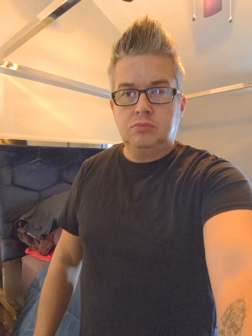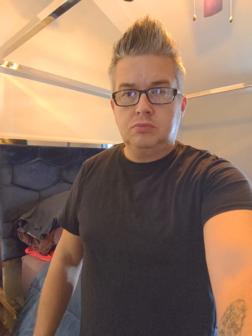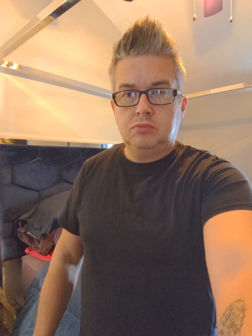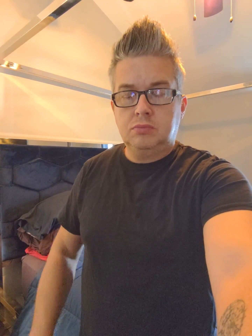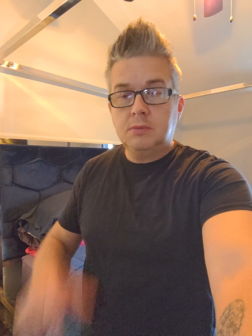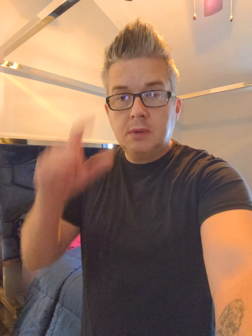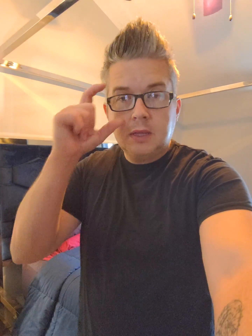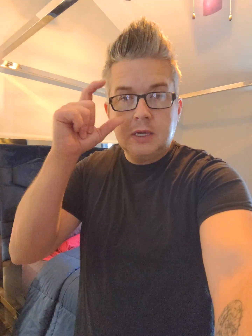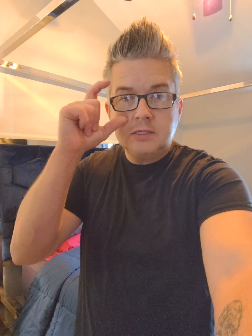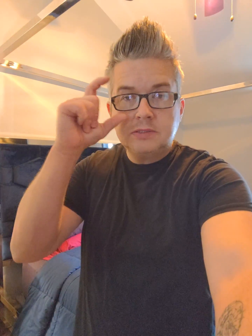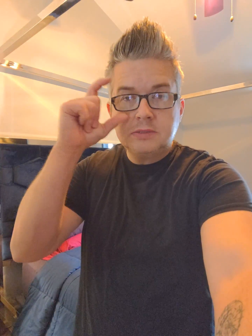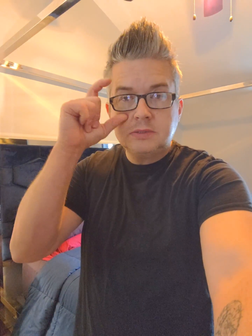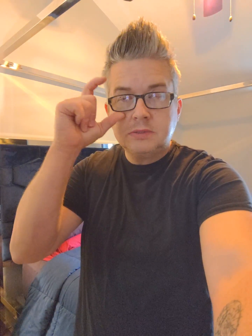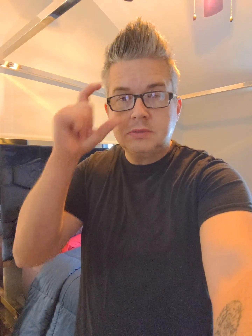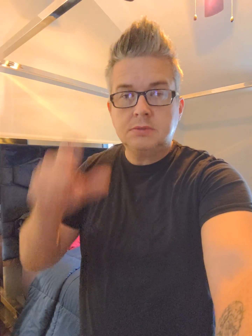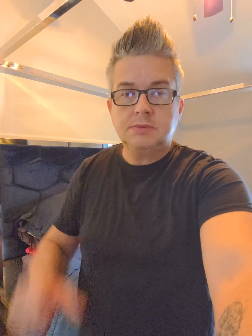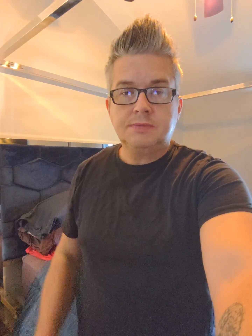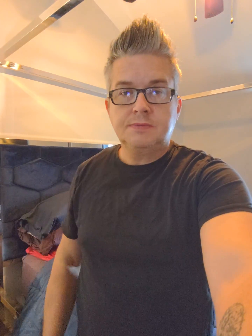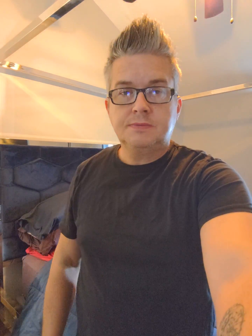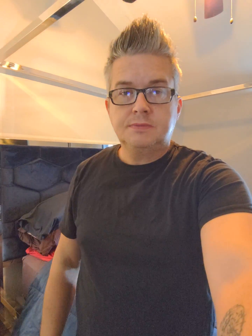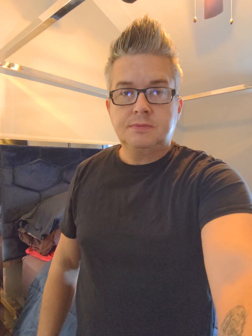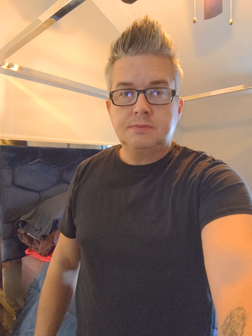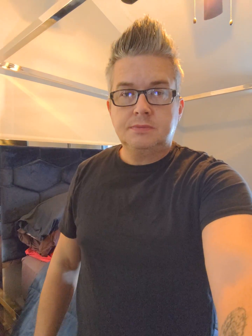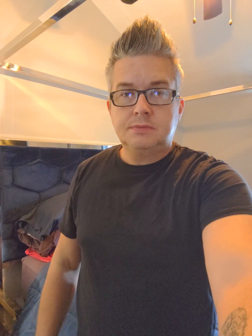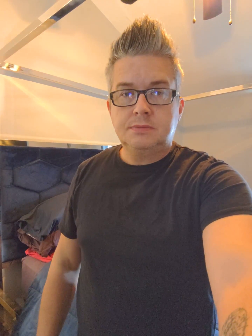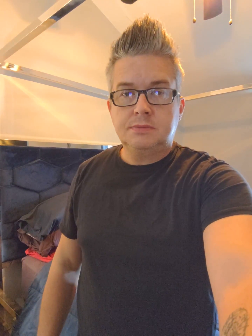glasses